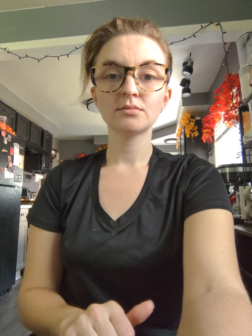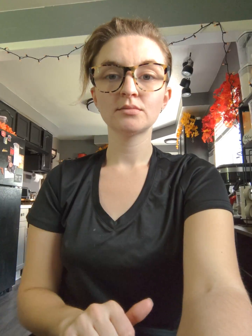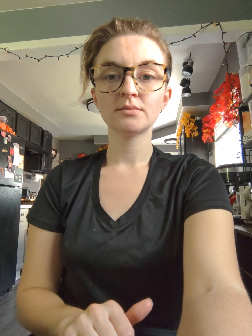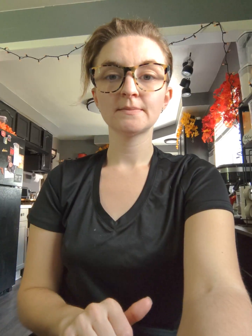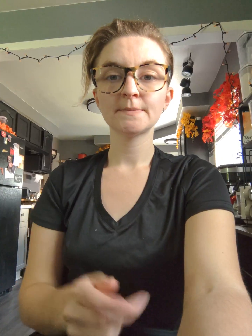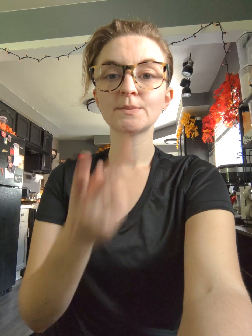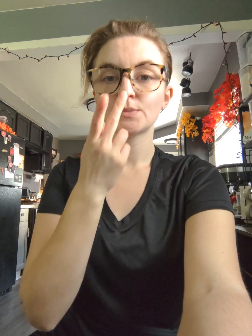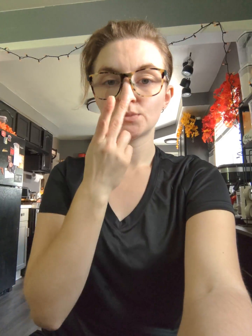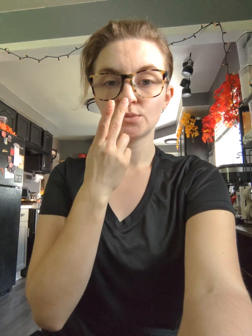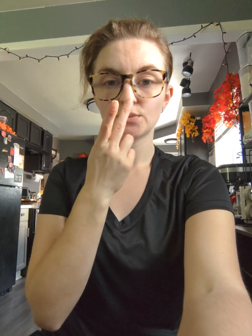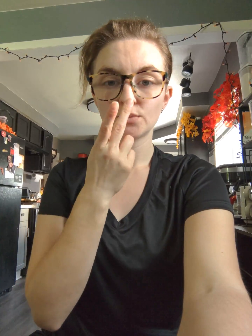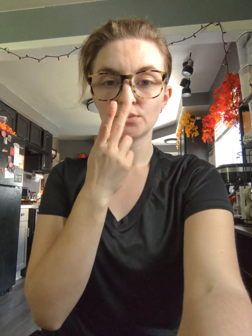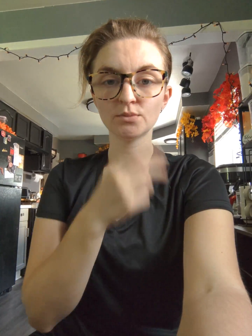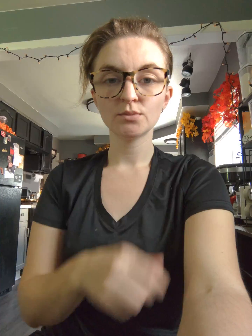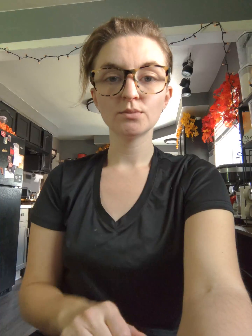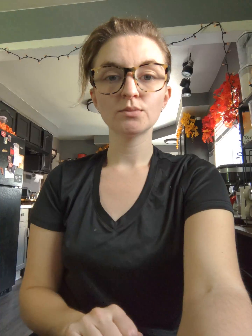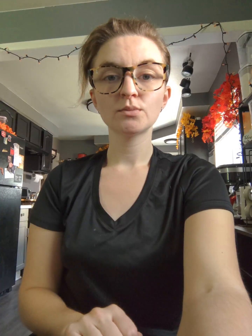penis